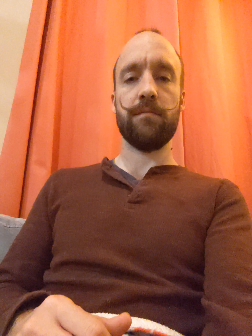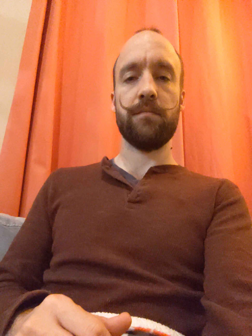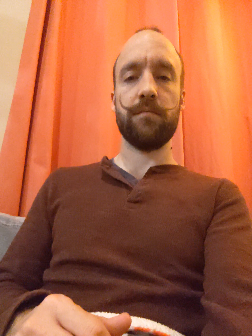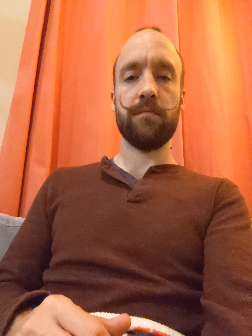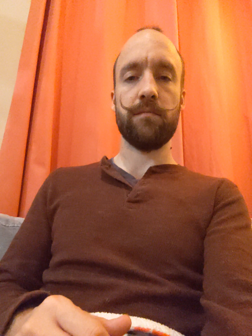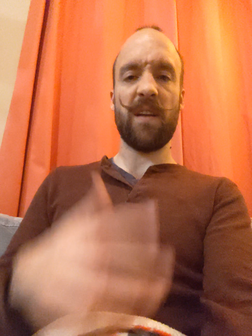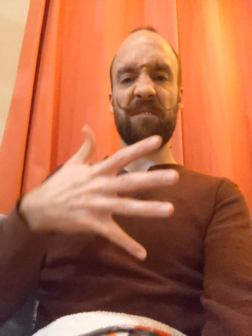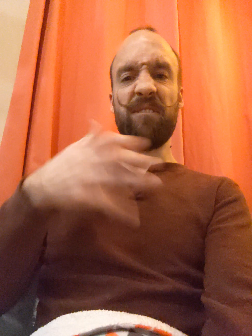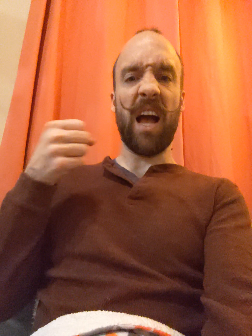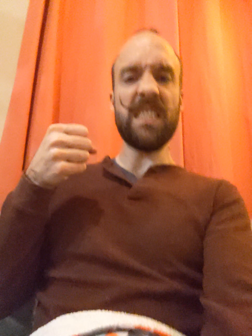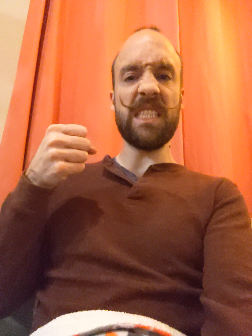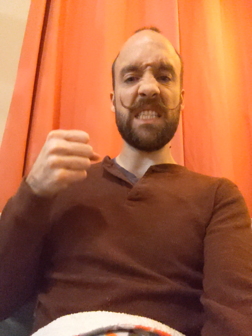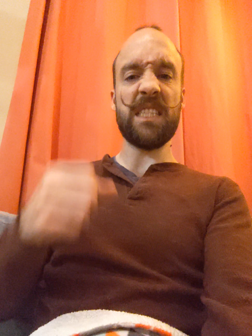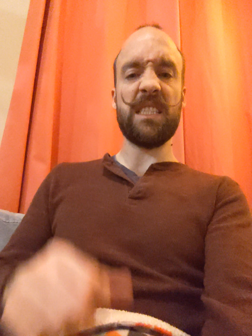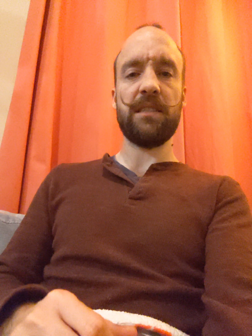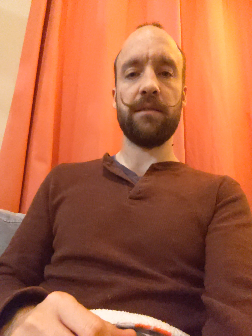fast